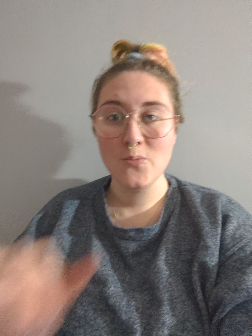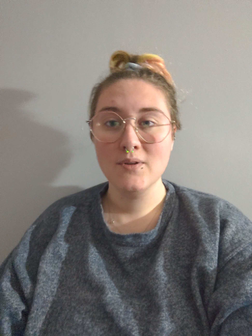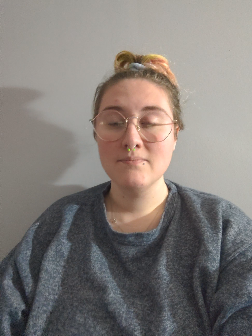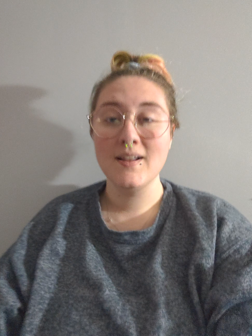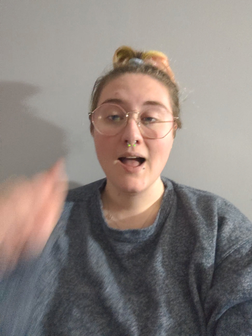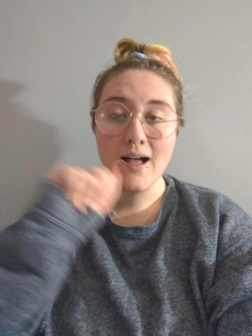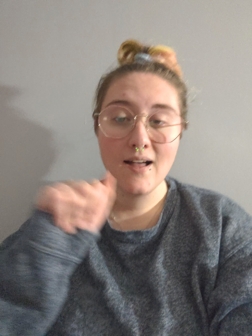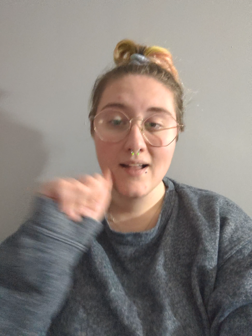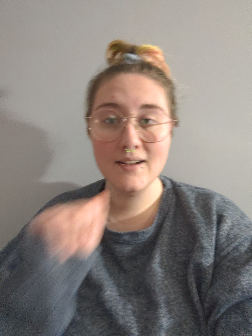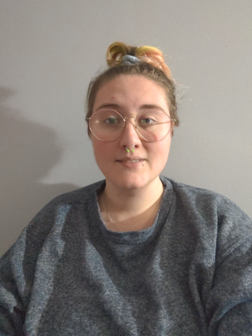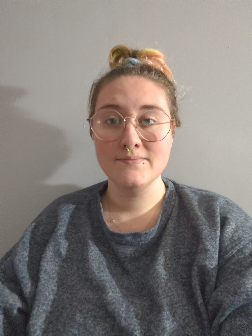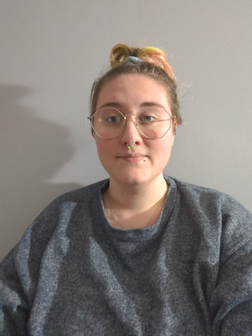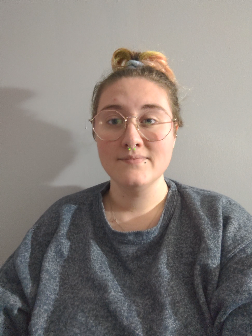aunt